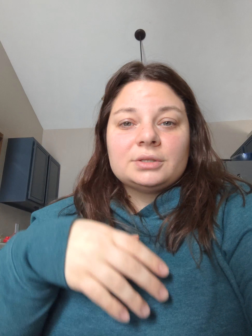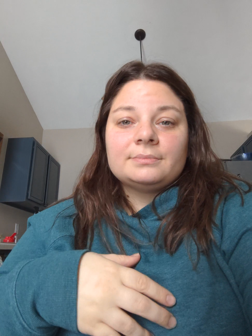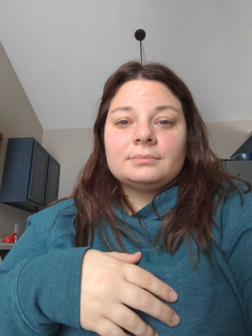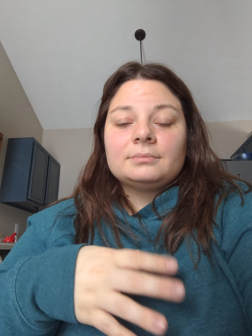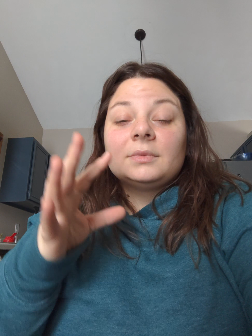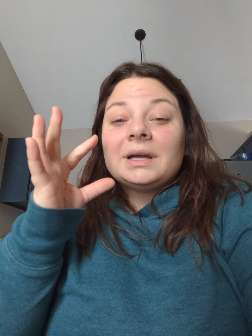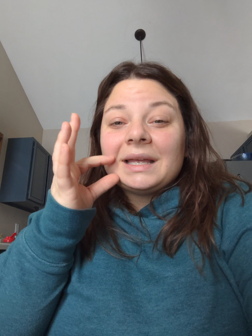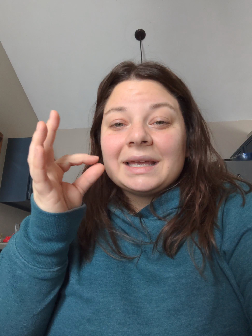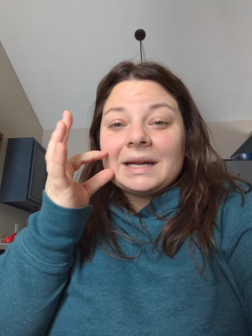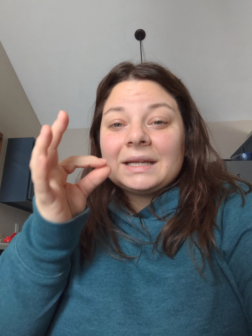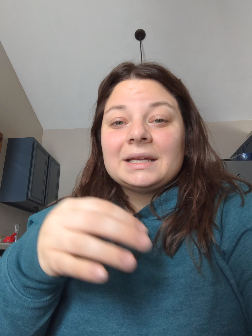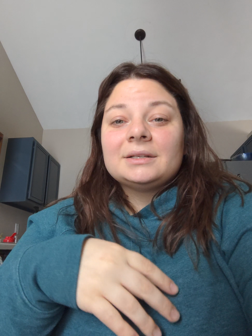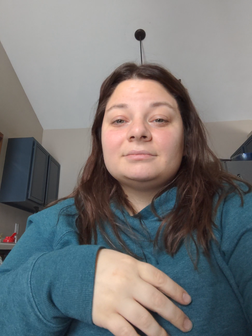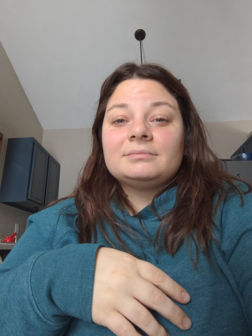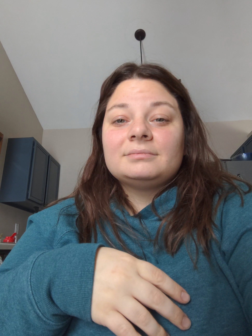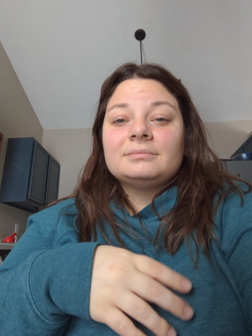kitty